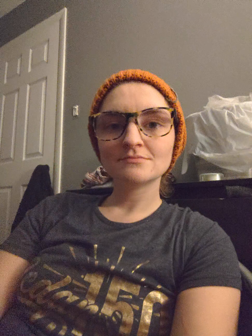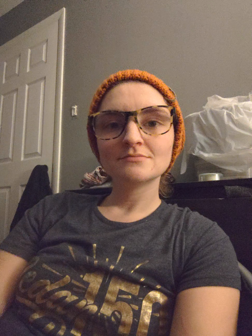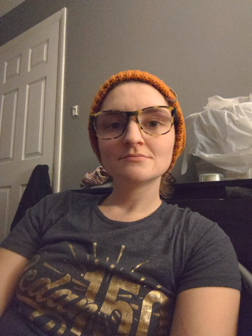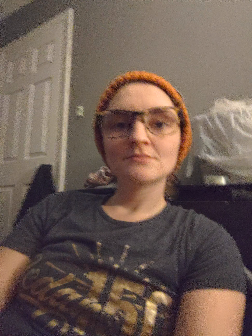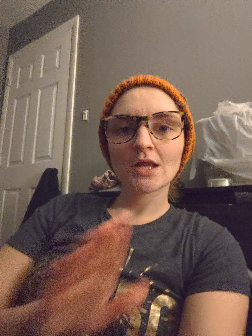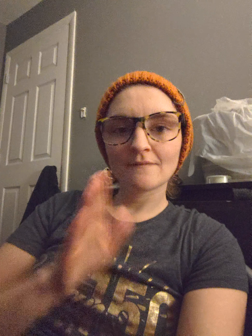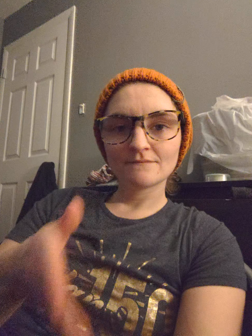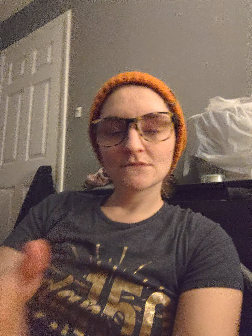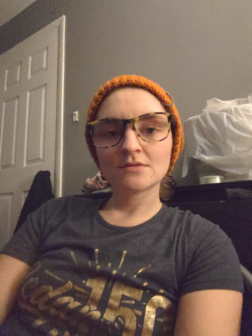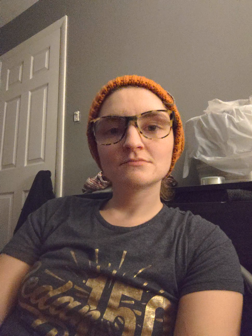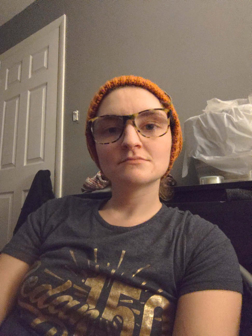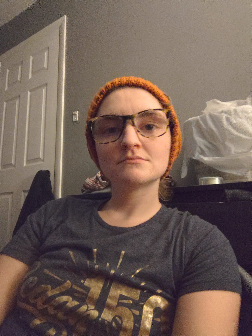after